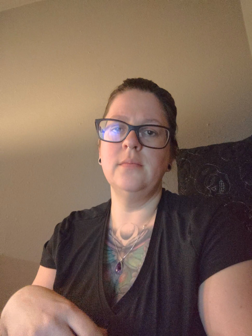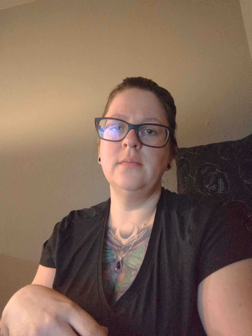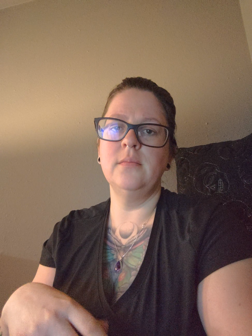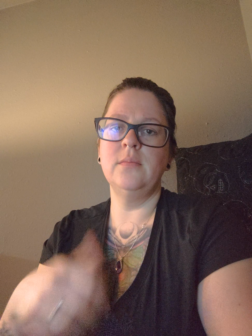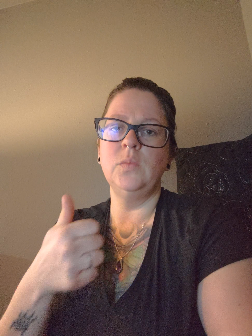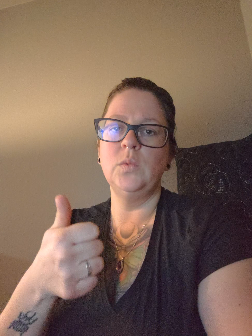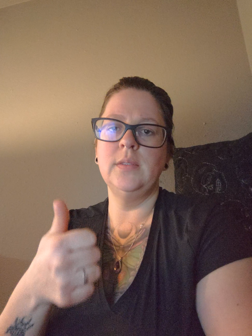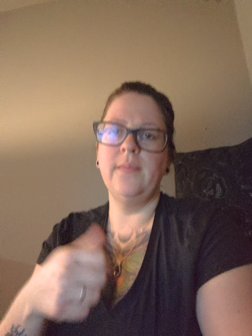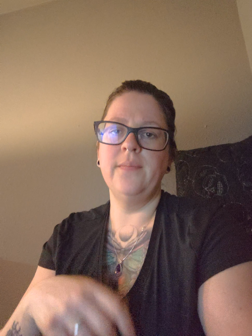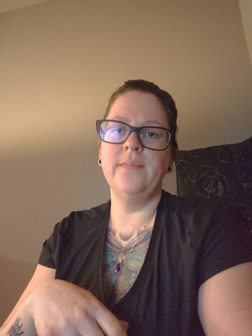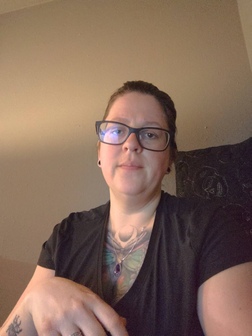yourself